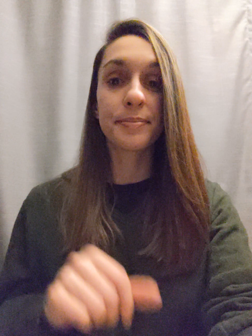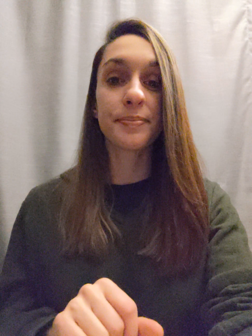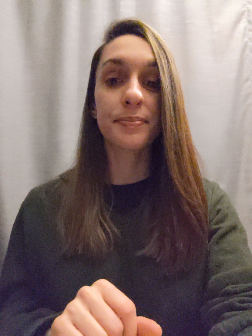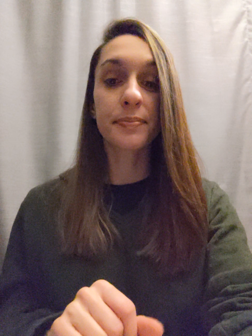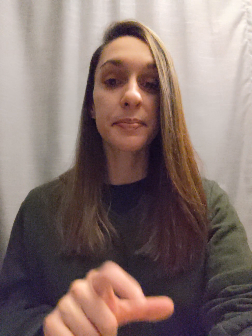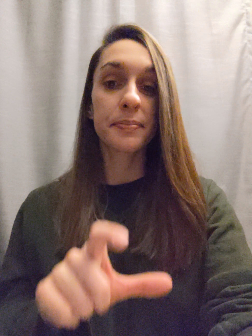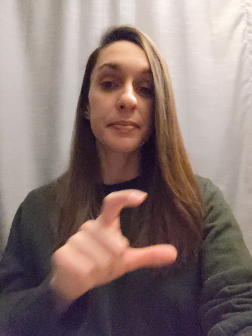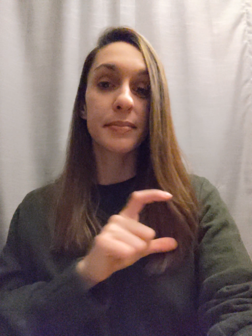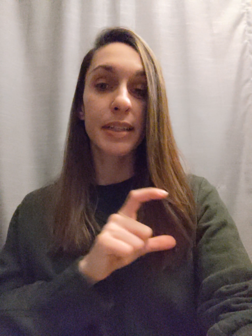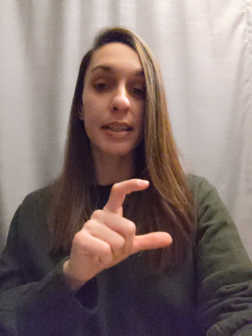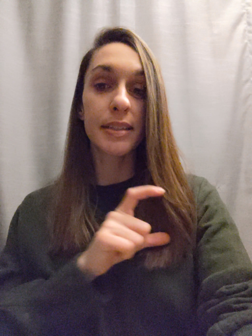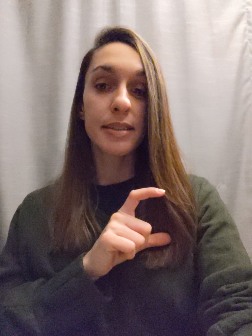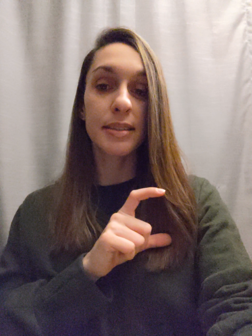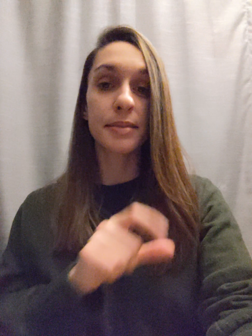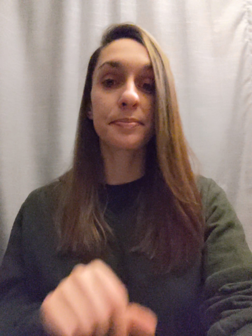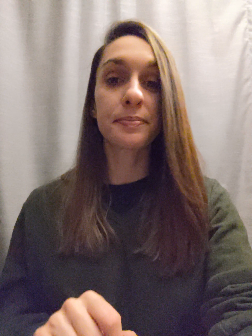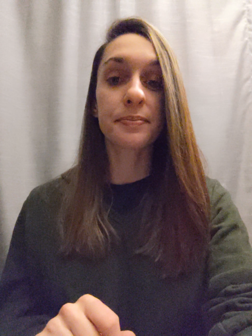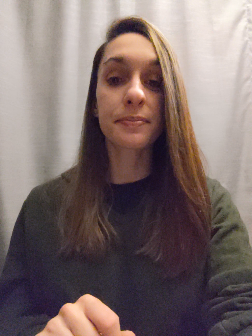police